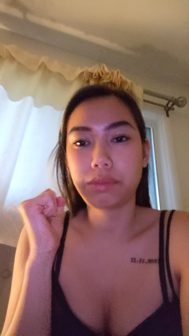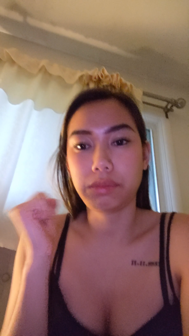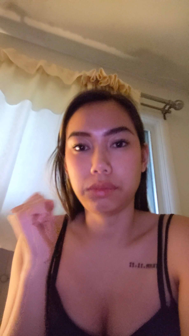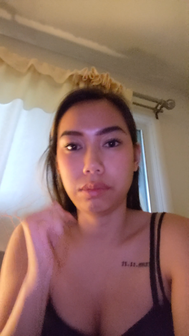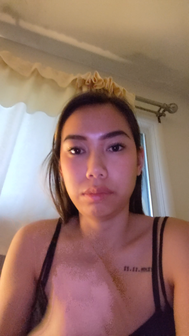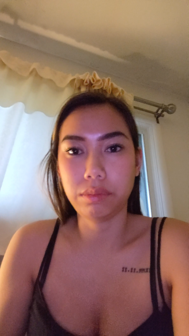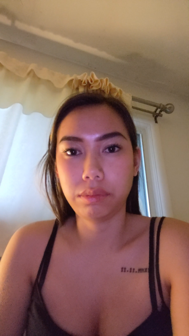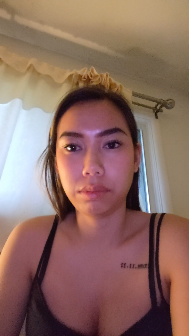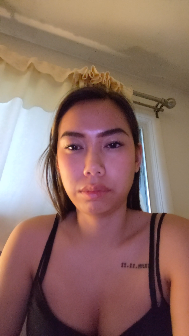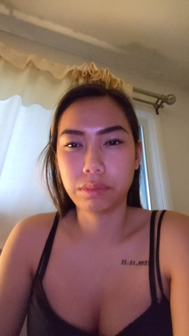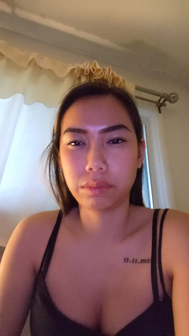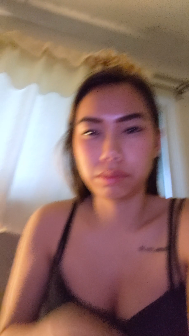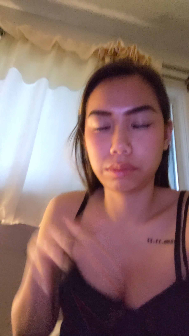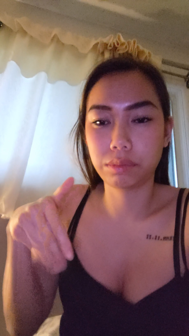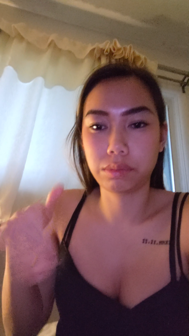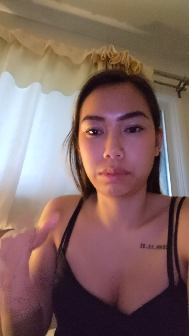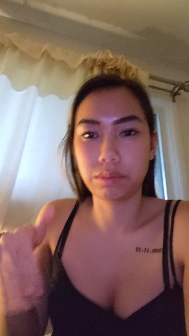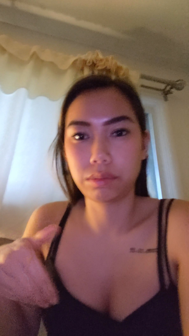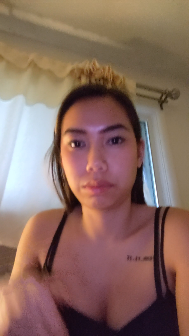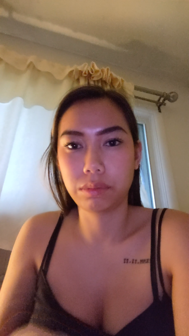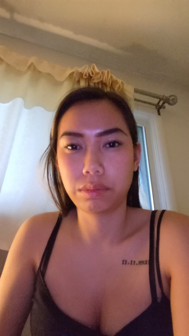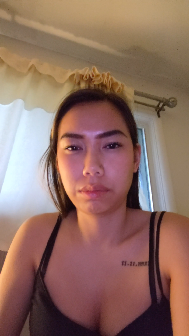pants